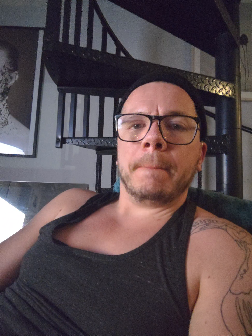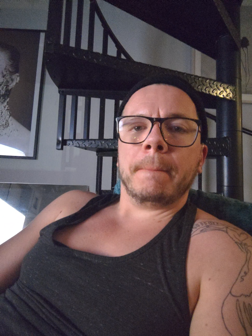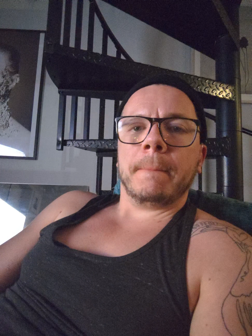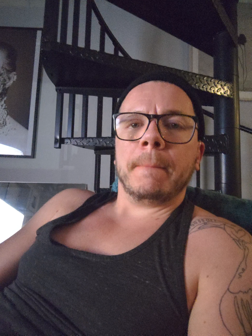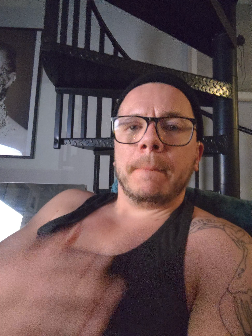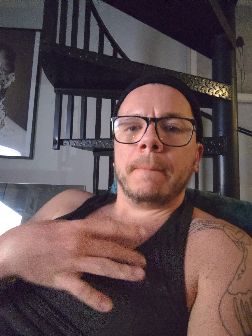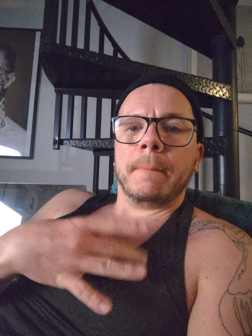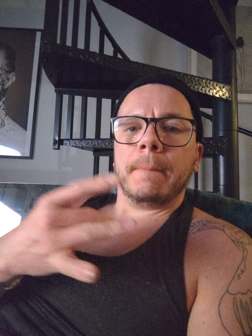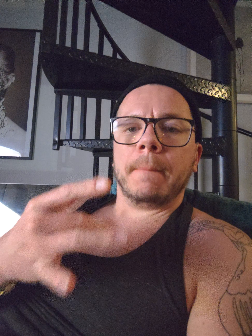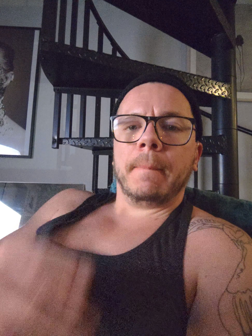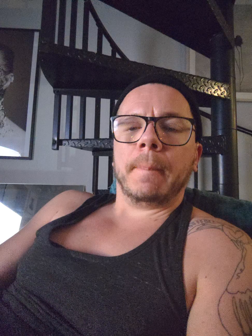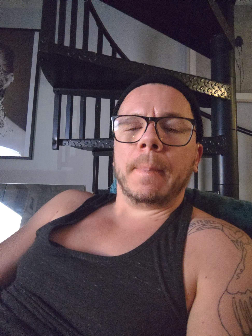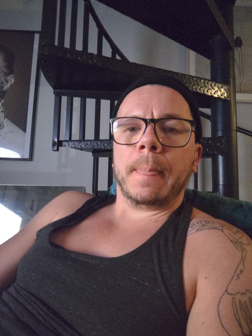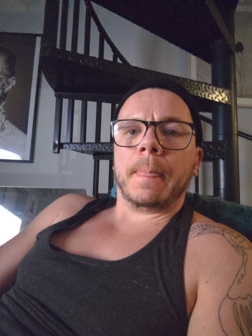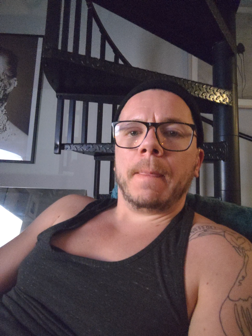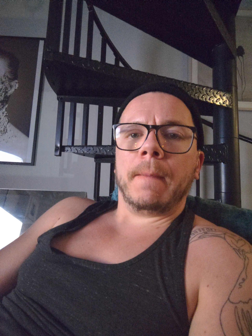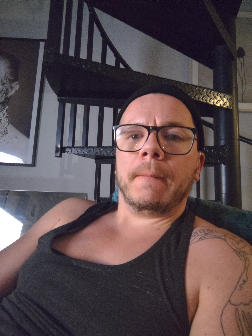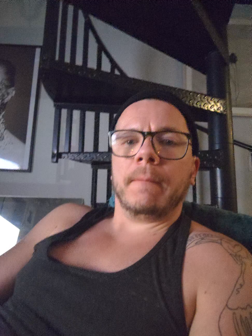like